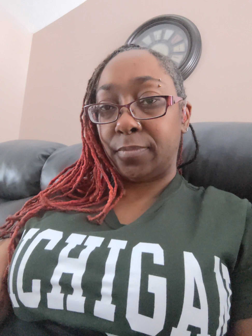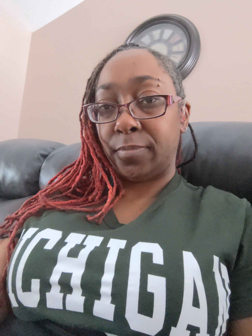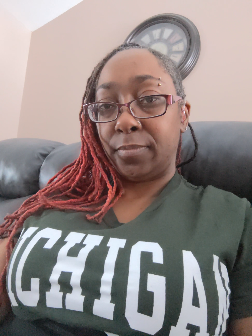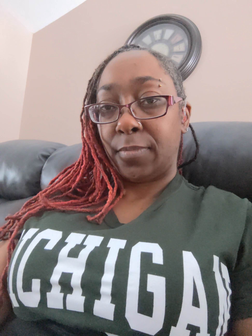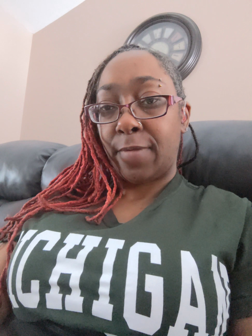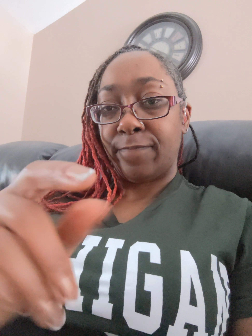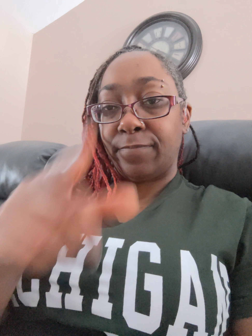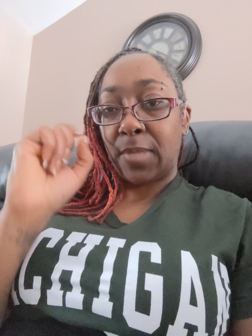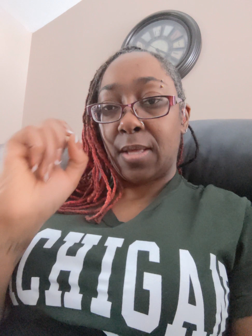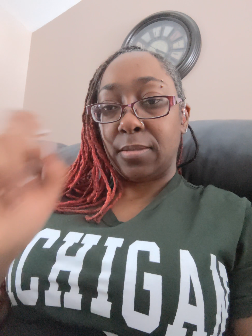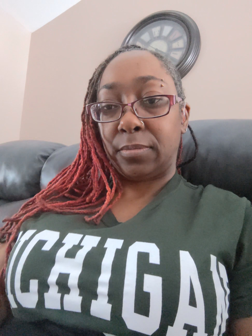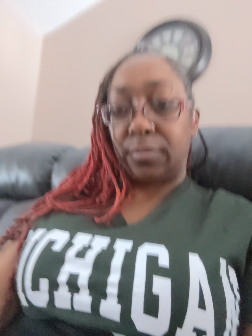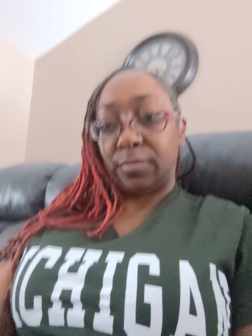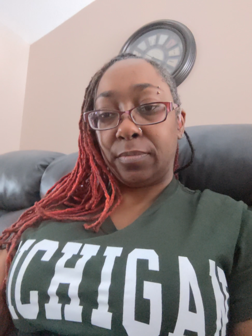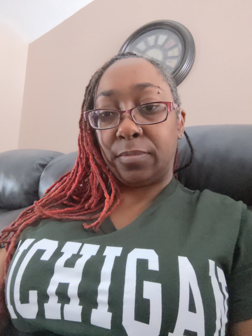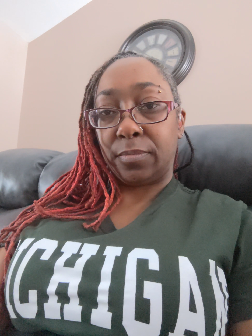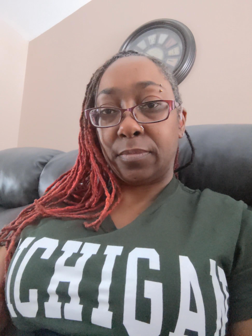fast